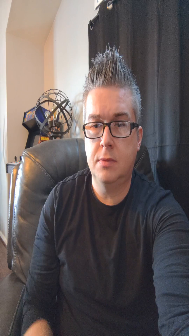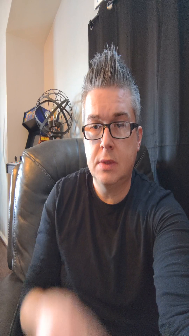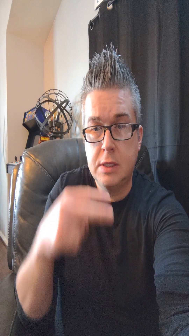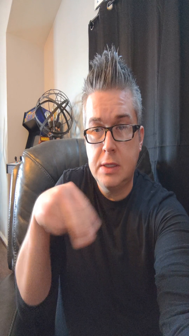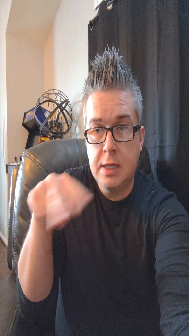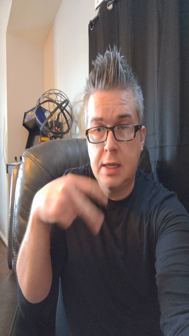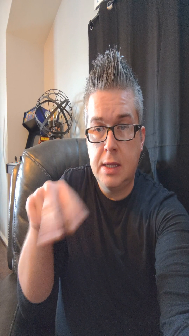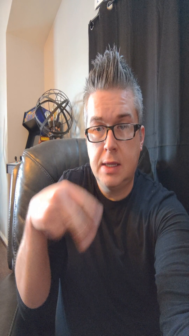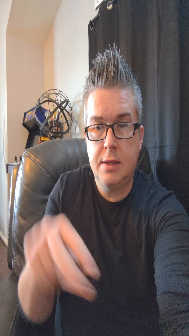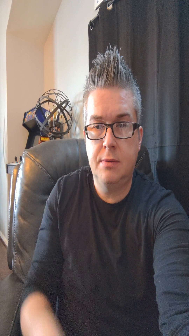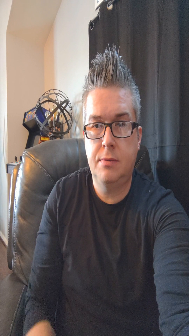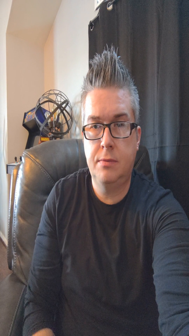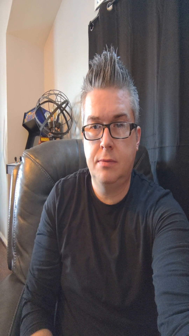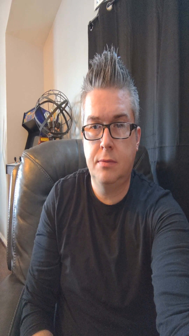dance